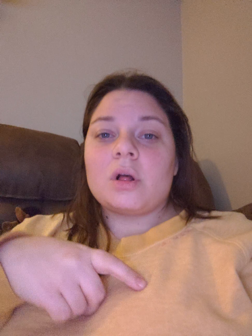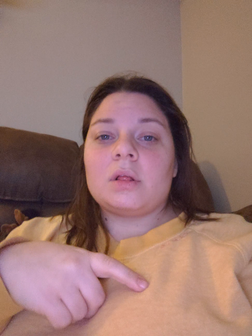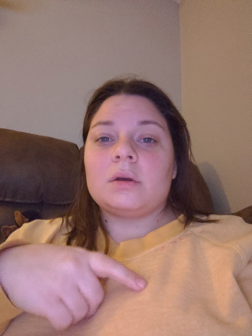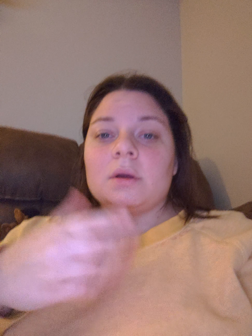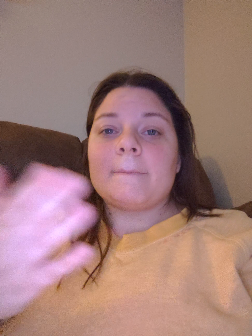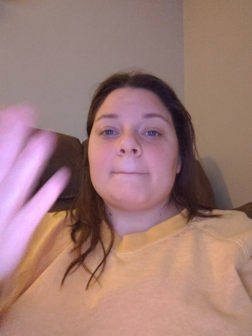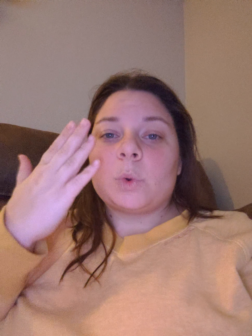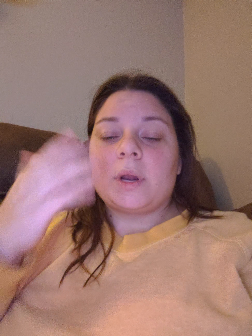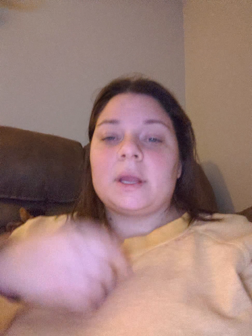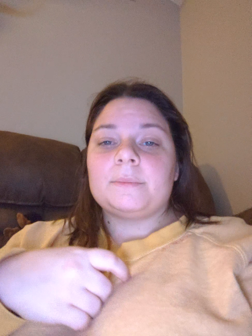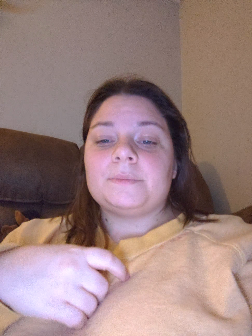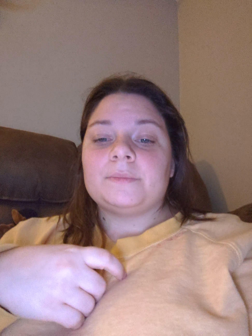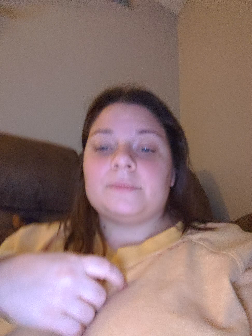morning